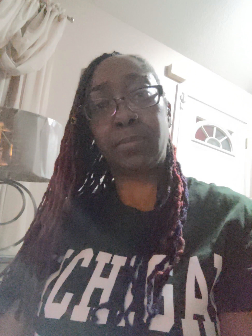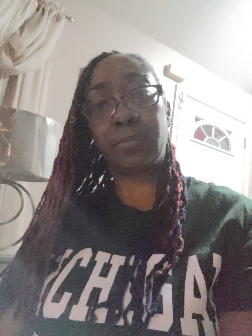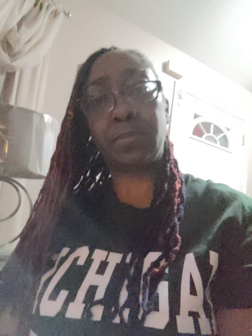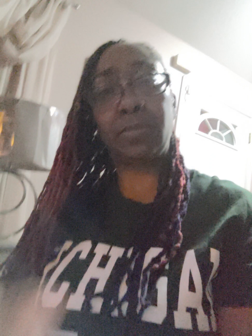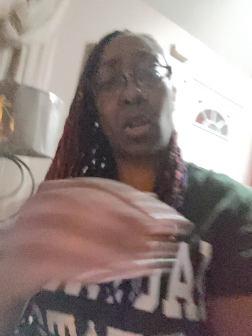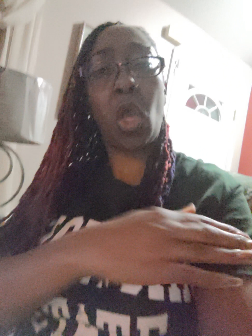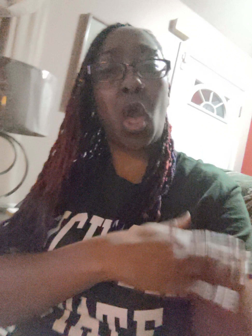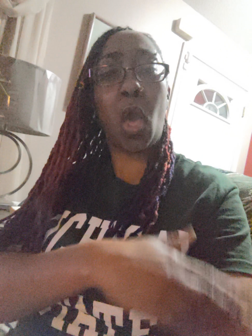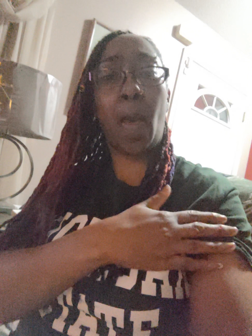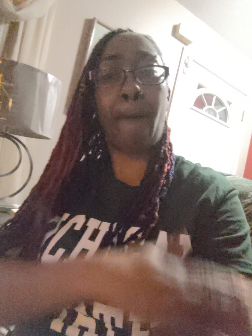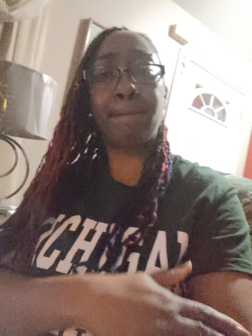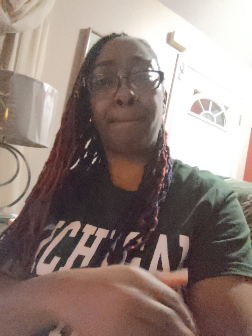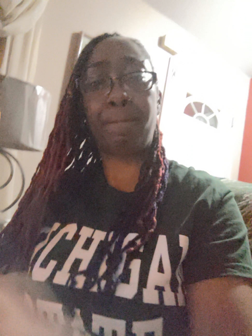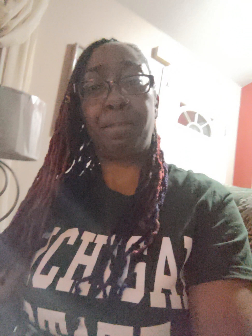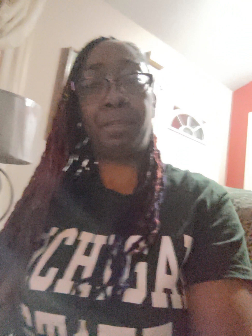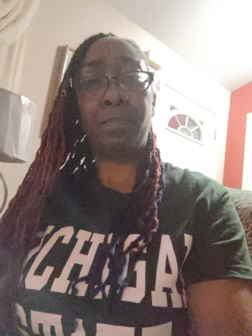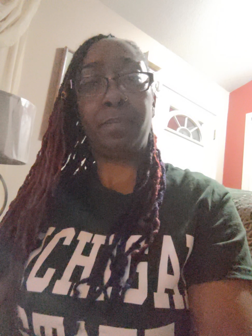arm